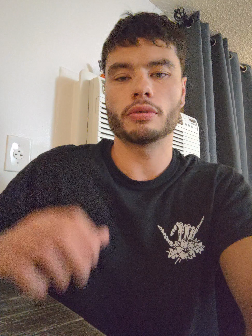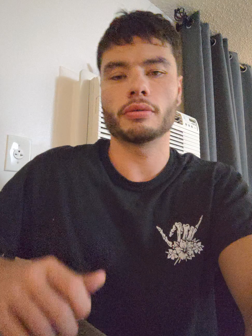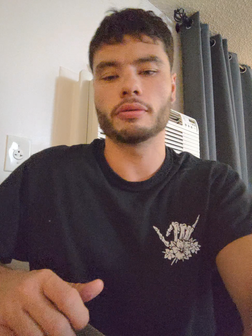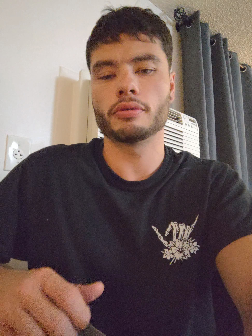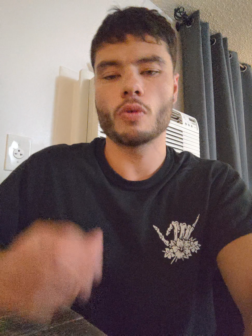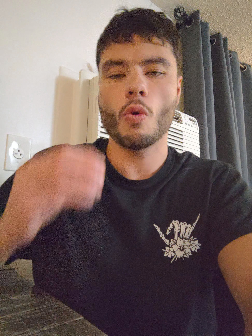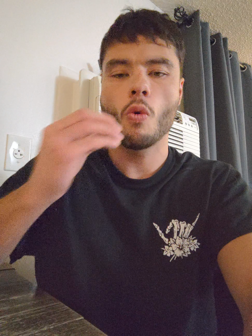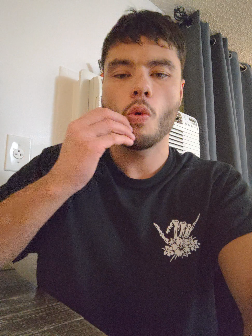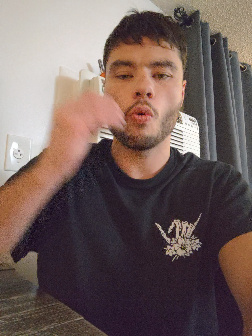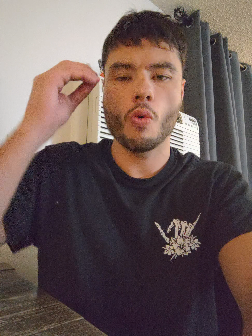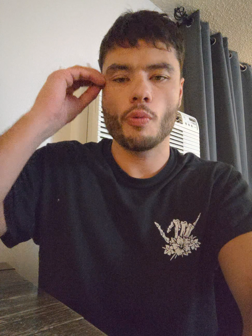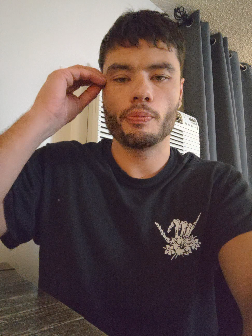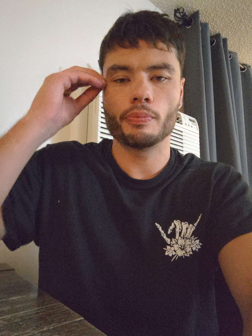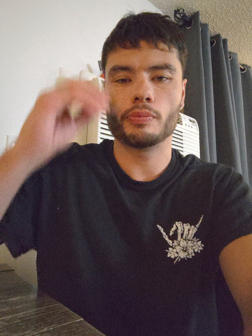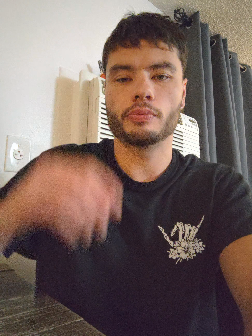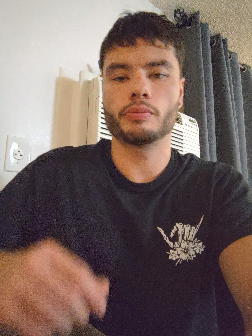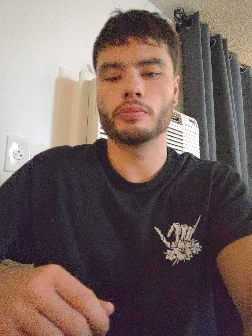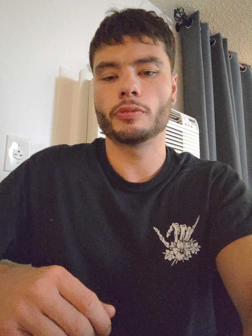home